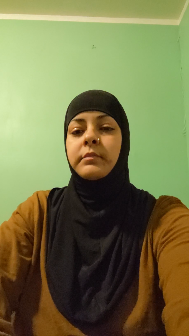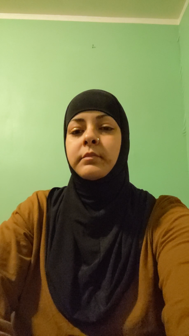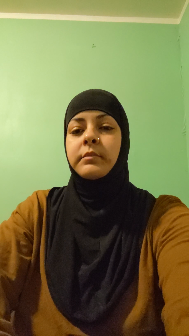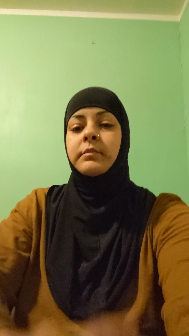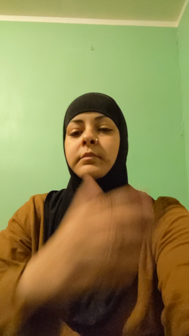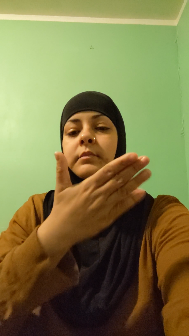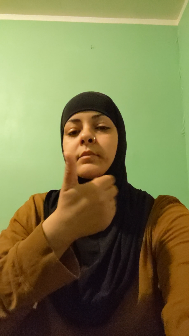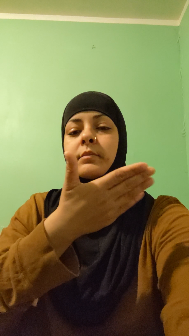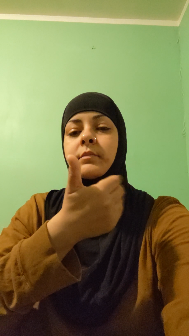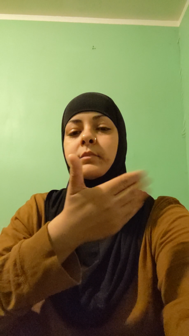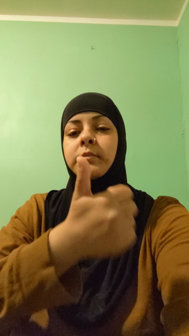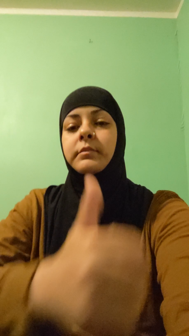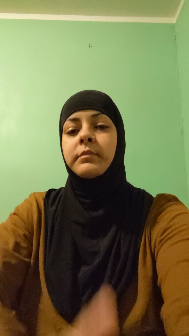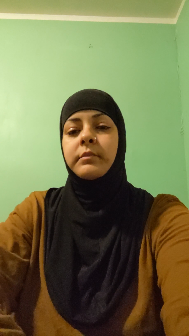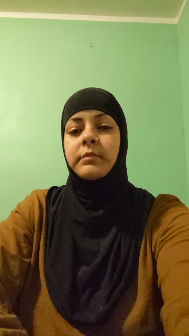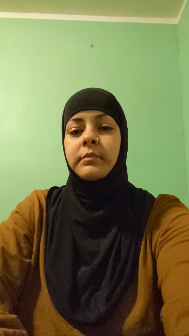butterfly